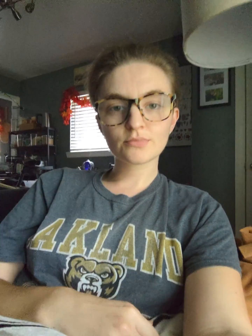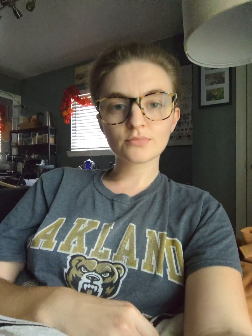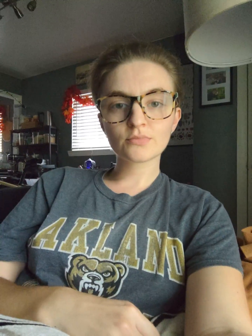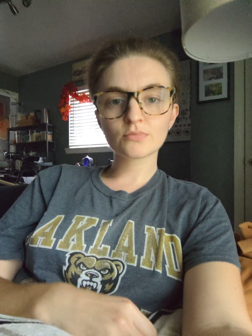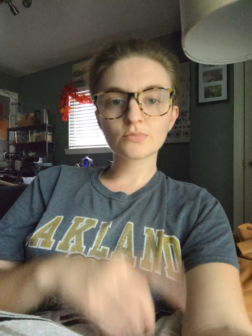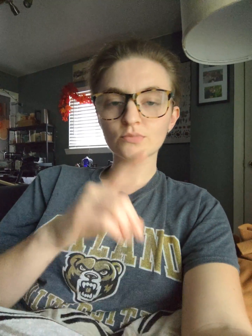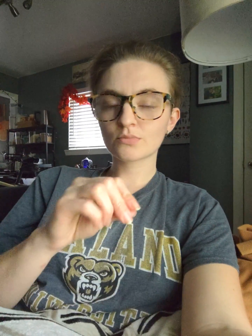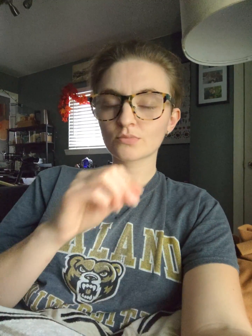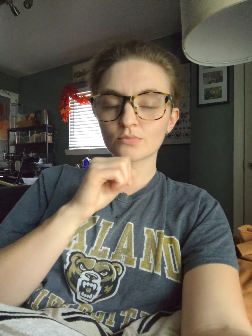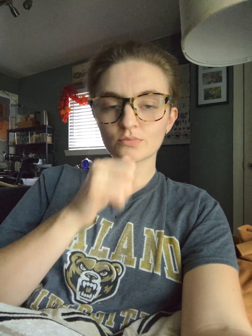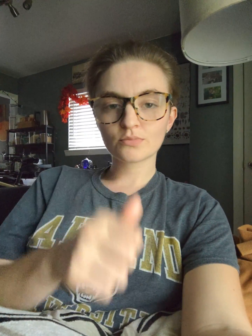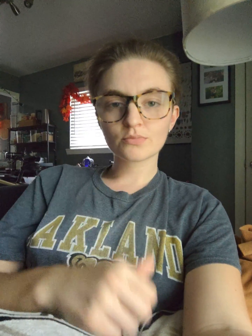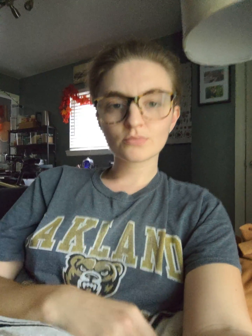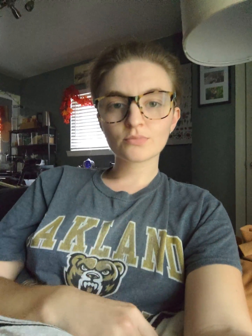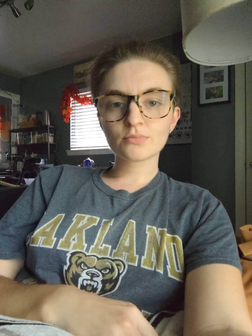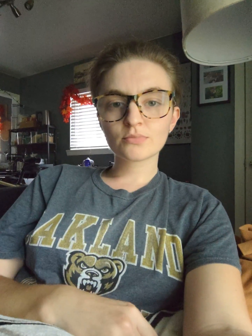don't